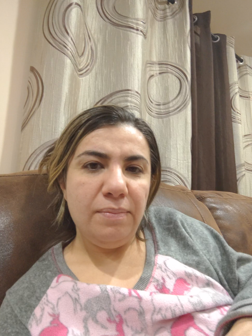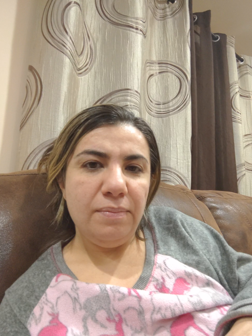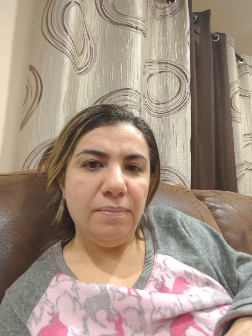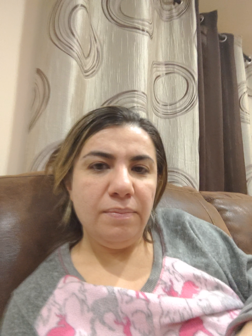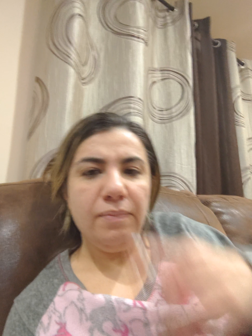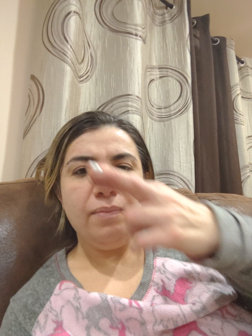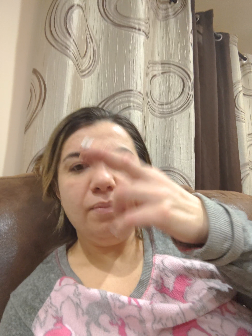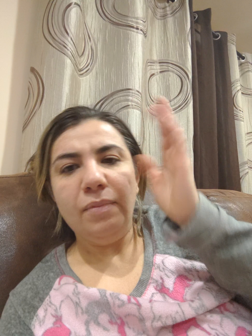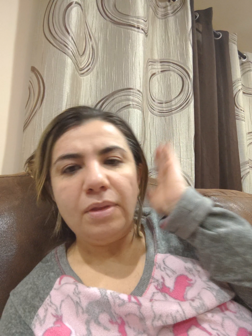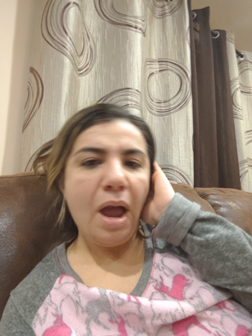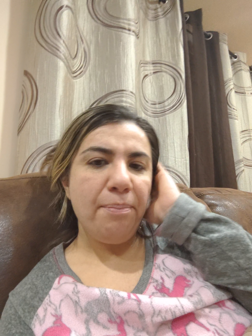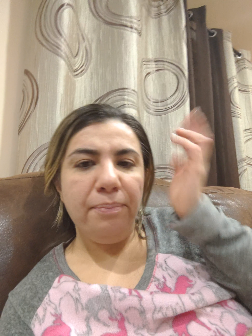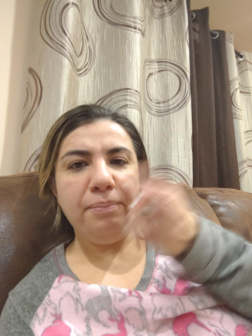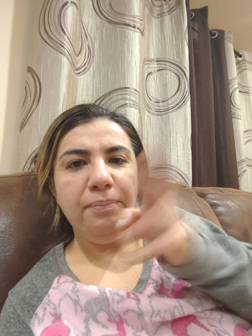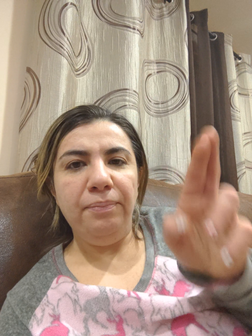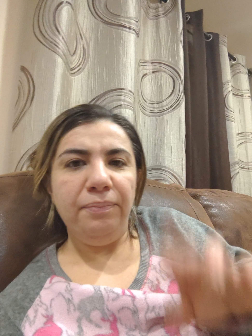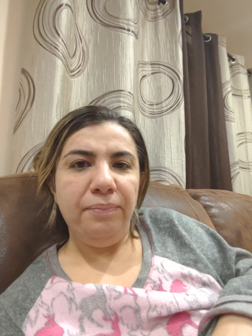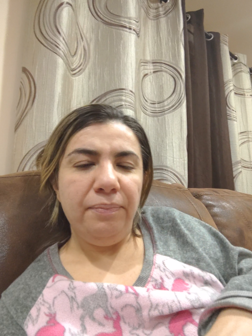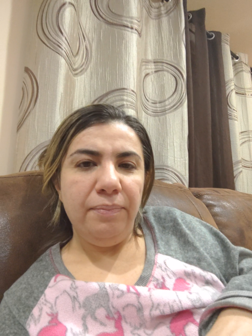bedroom